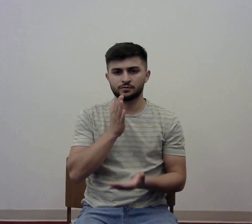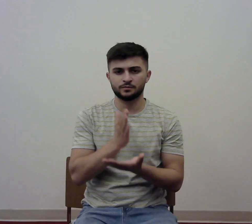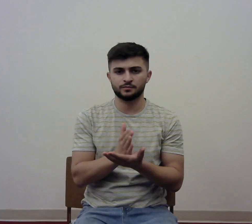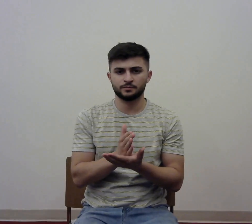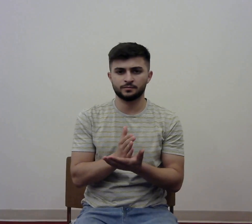var